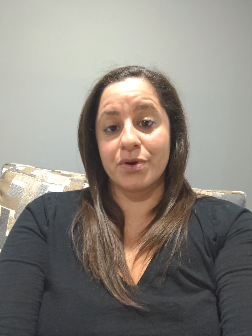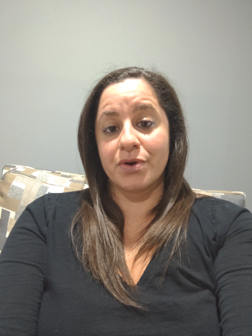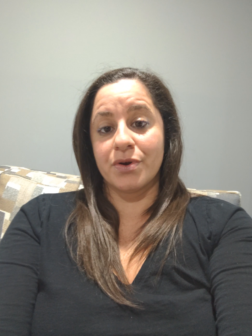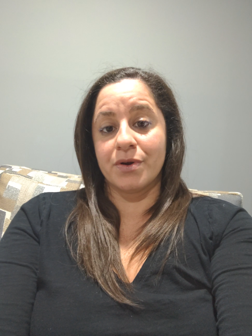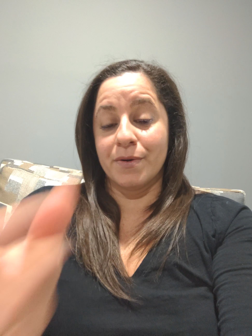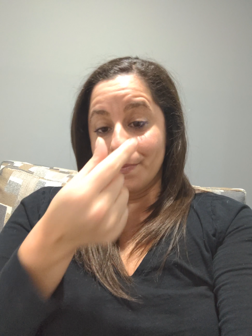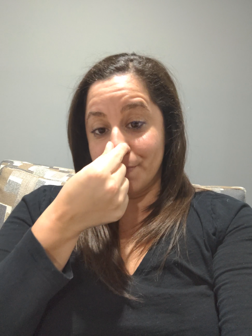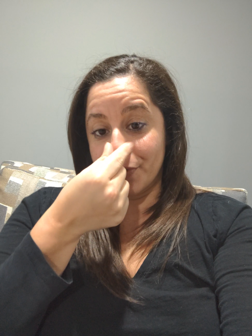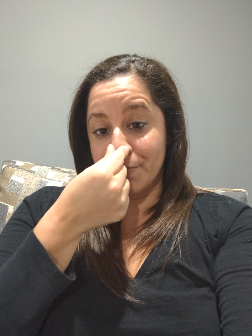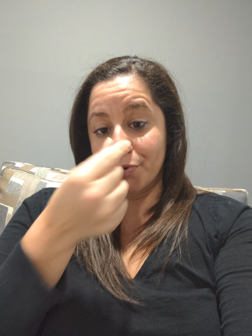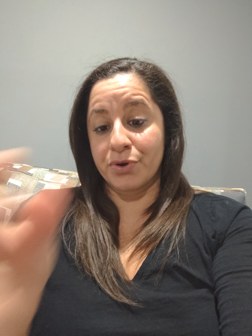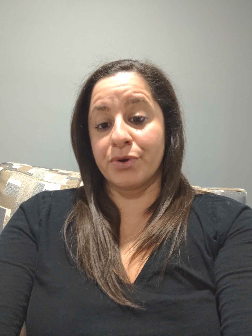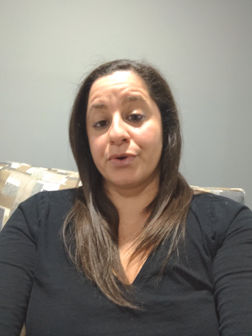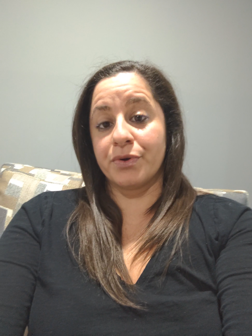potty